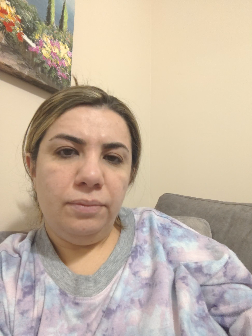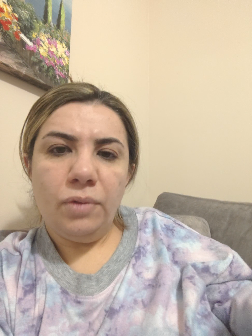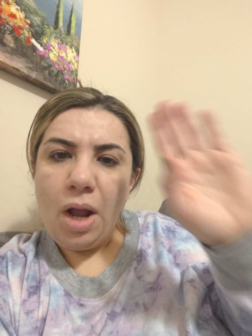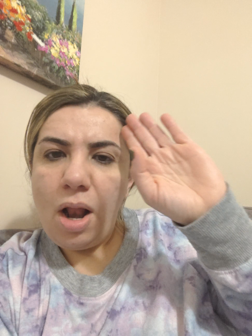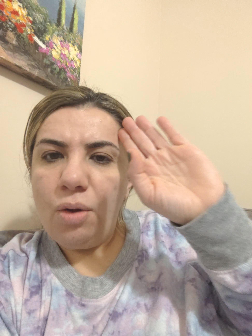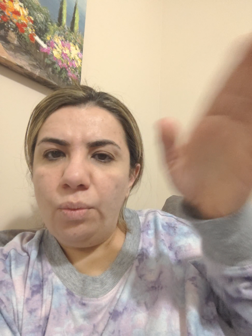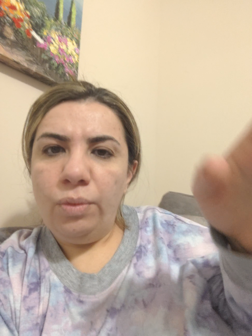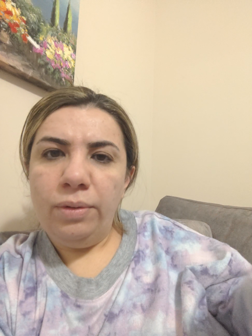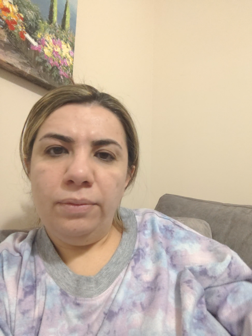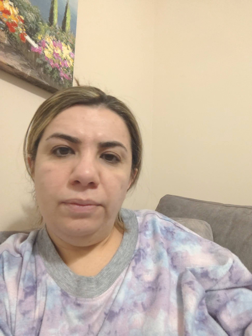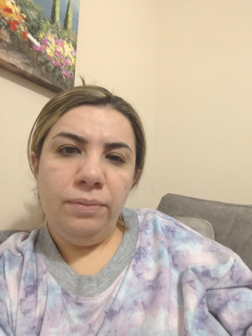hello